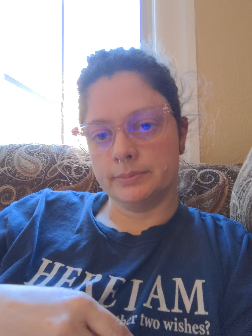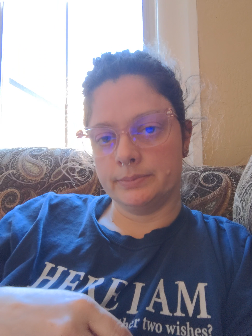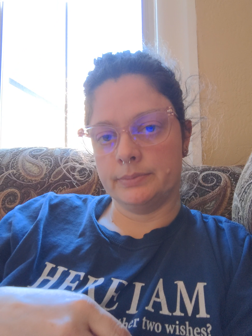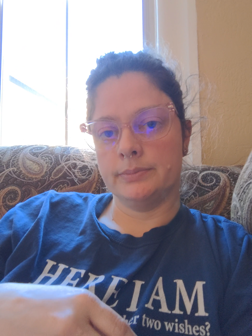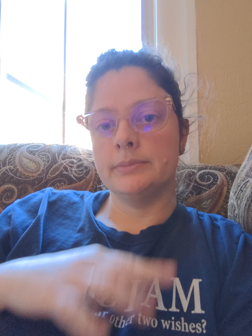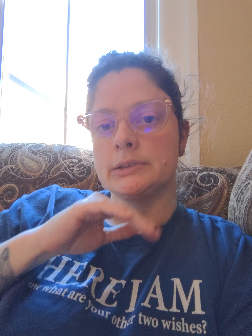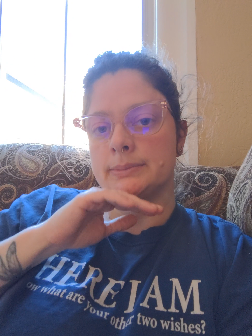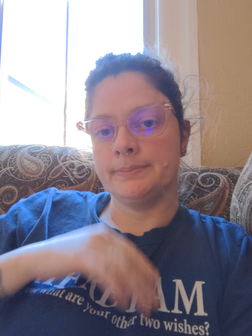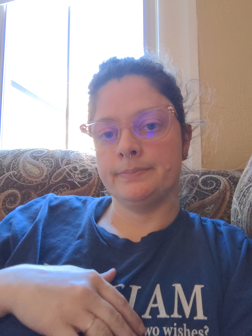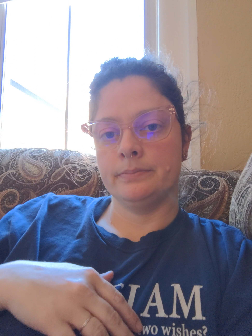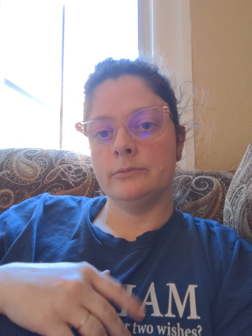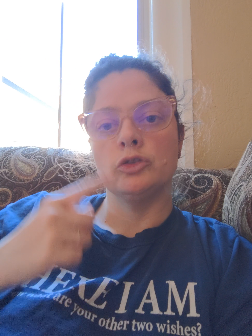pig